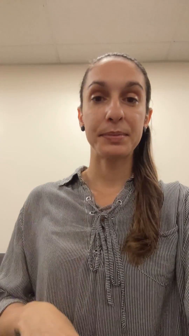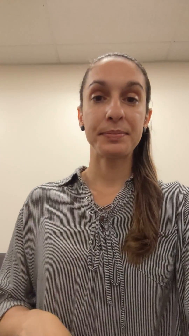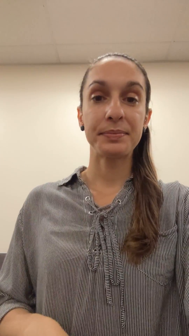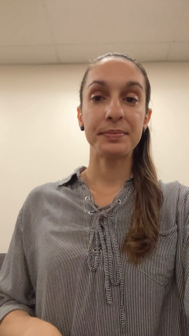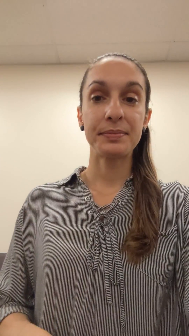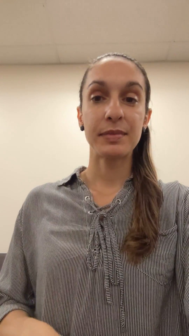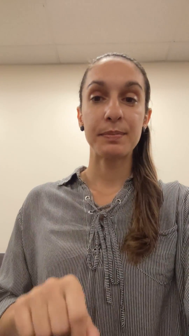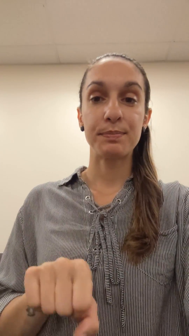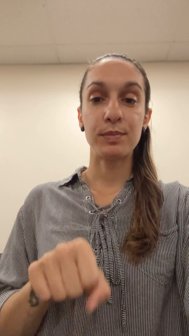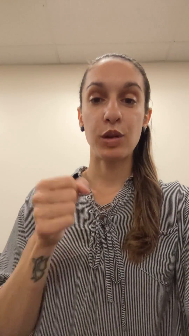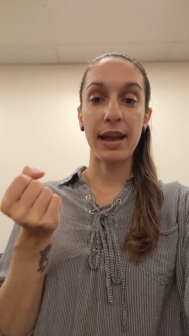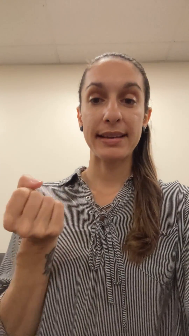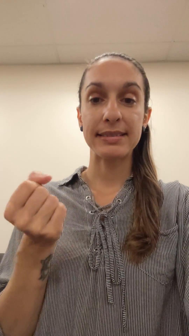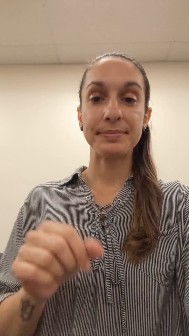break